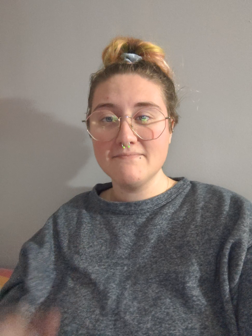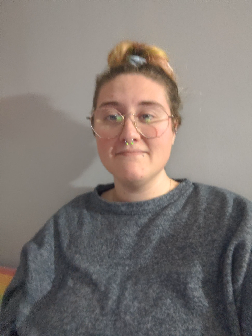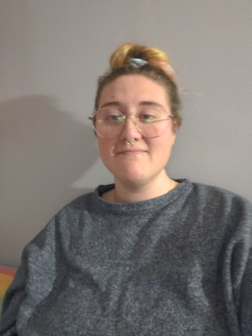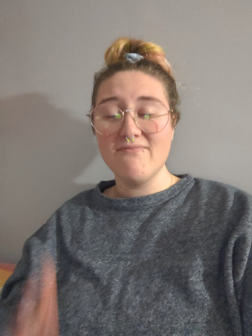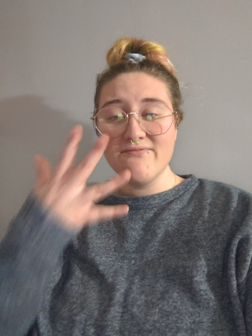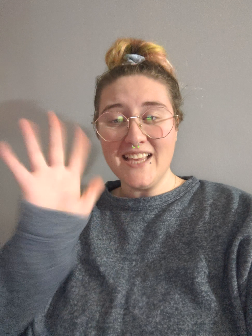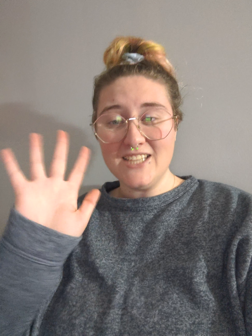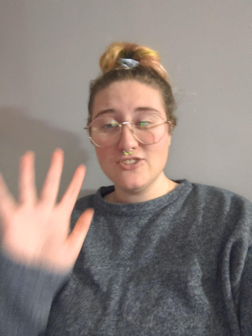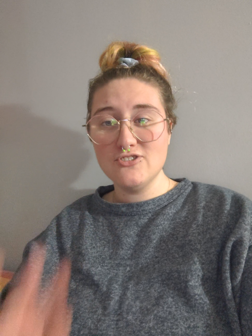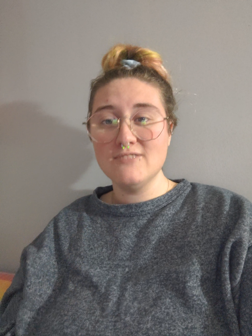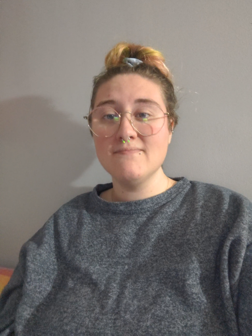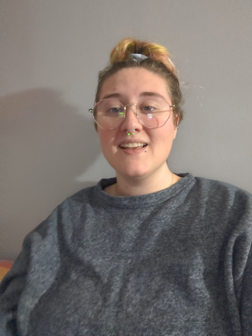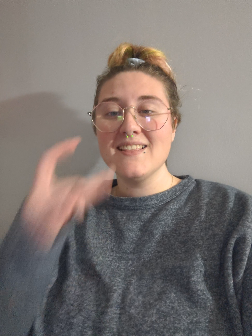finish